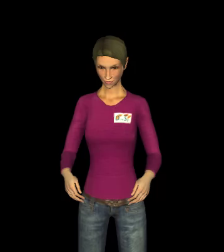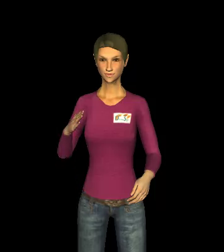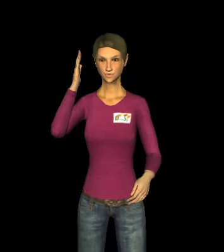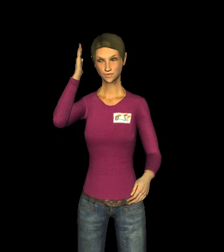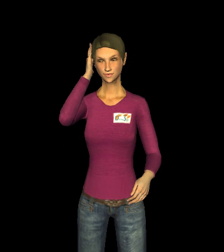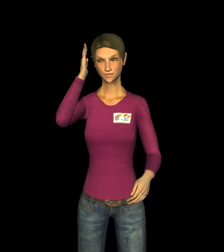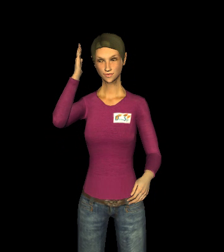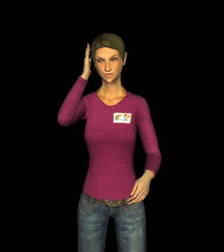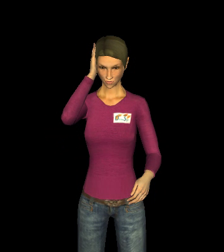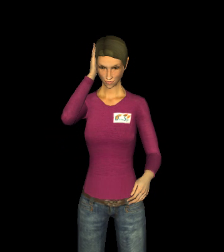أعلم